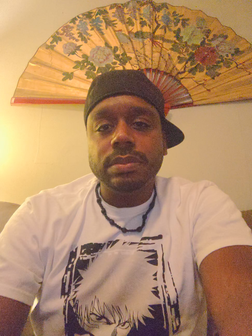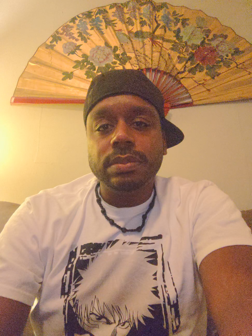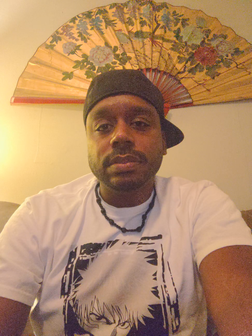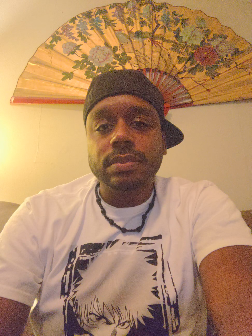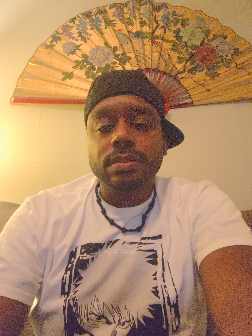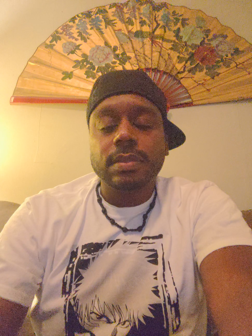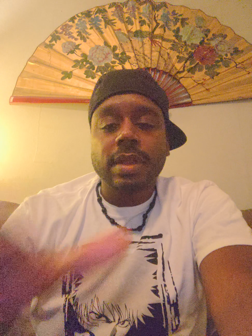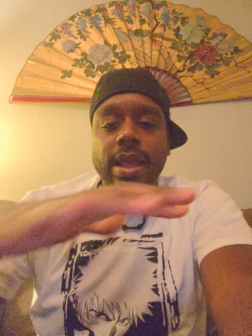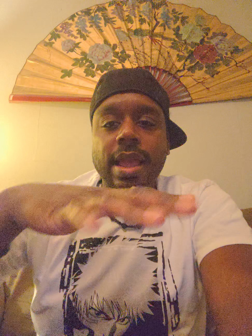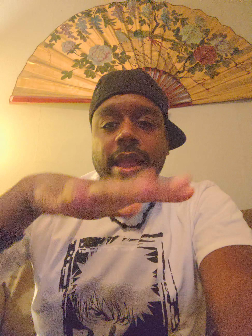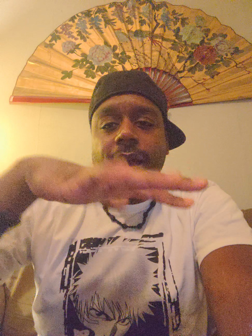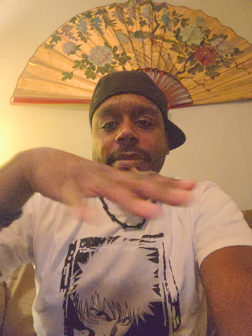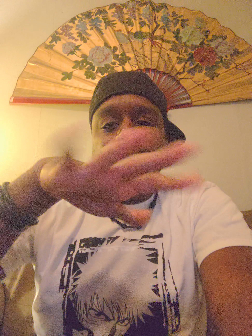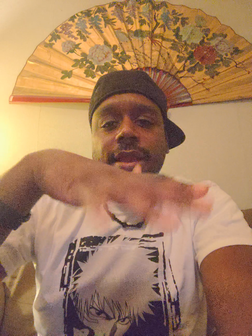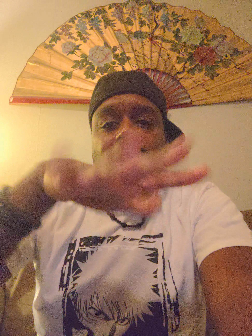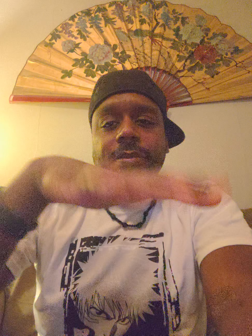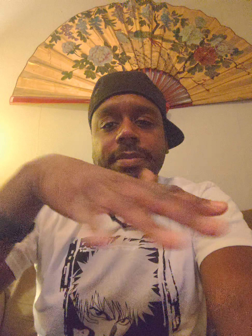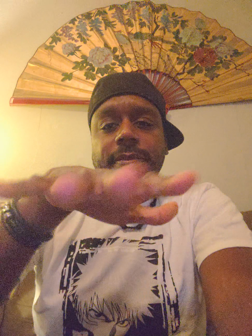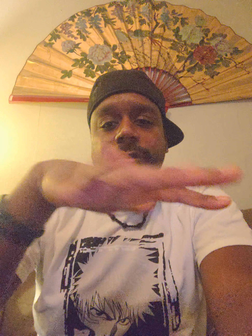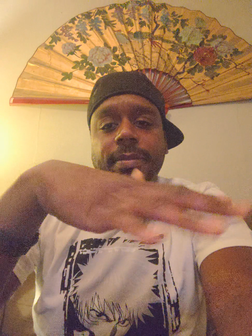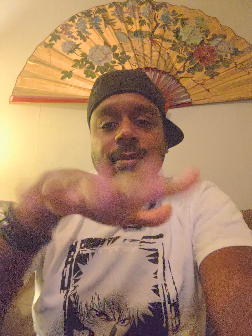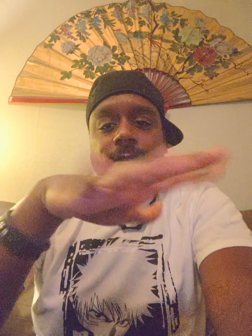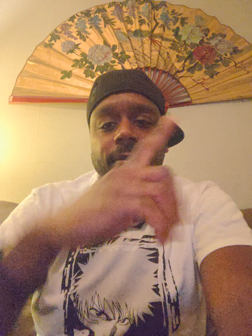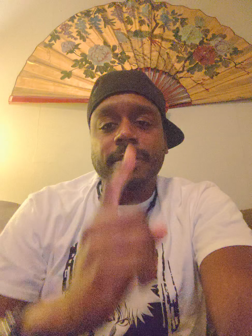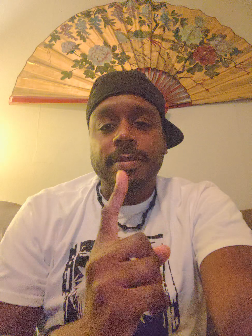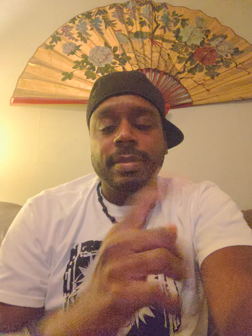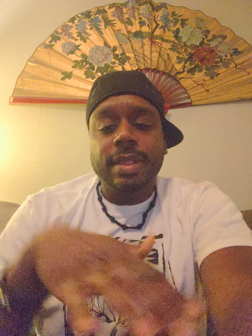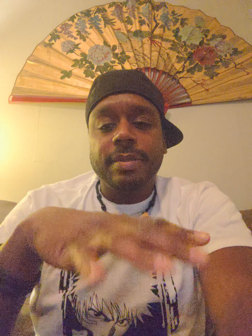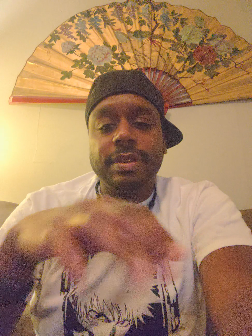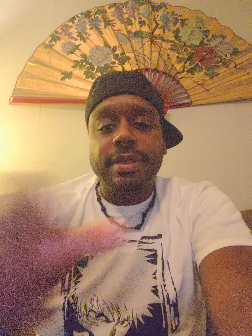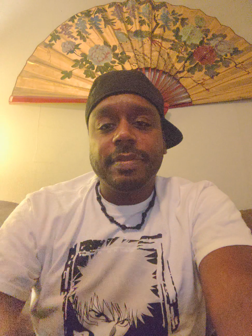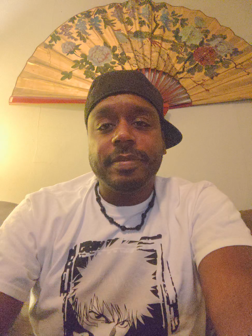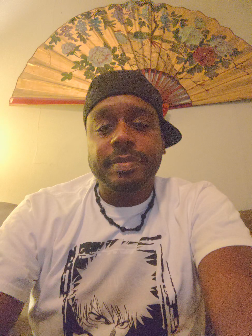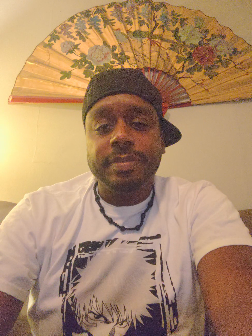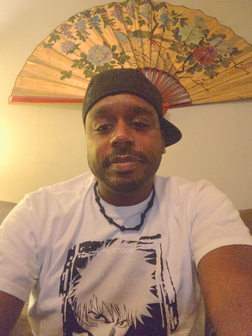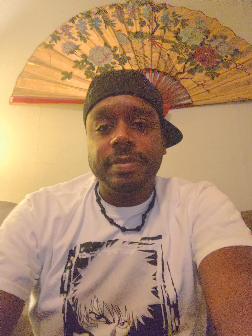helicopter